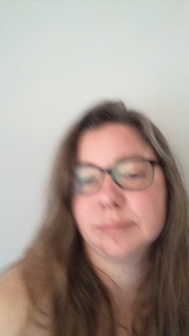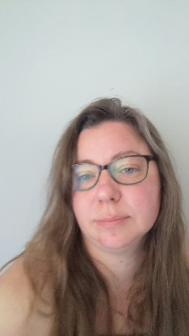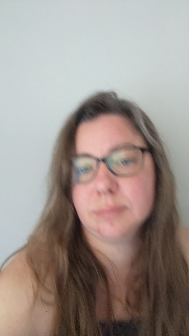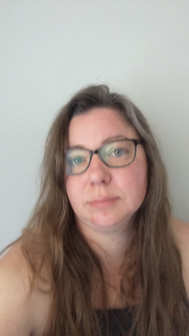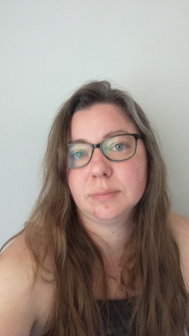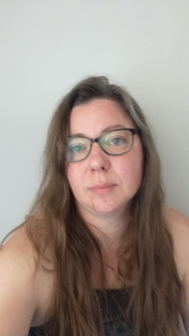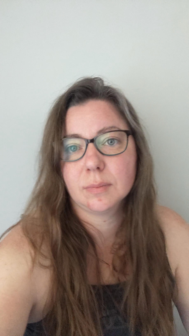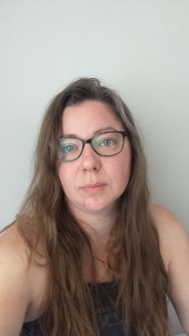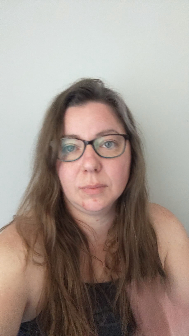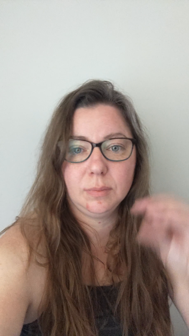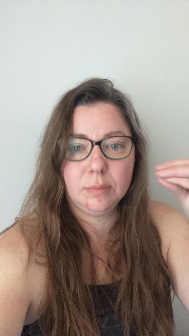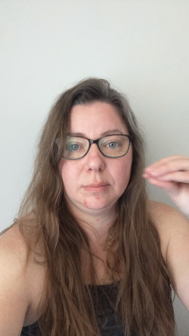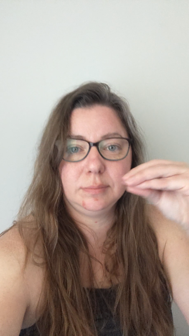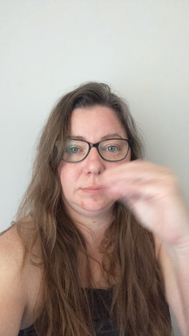dinosaur